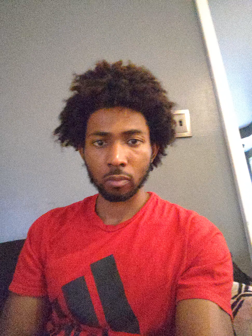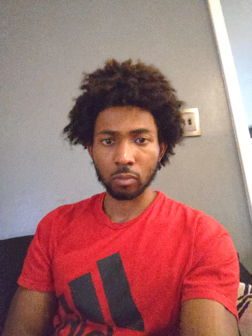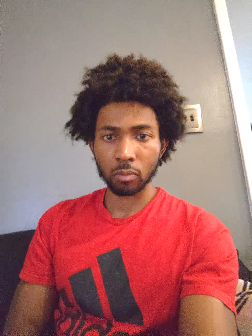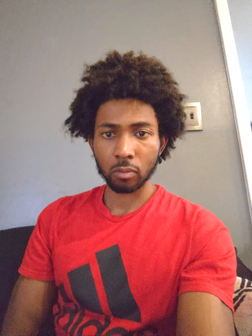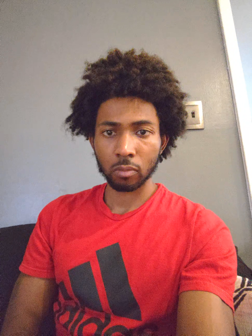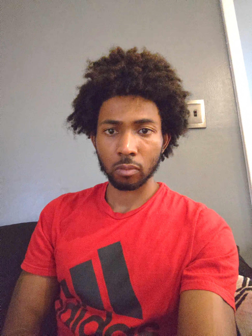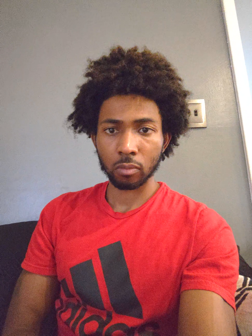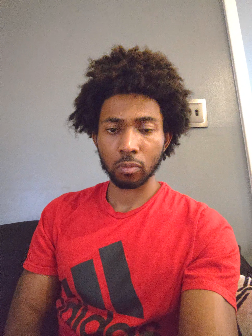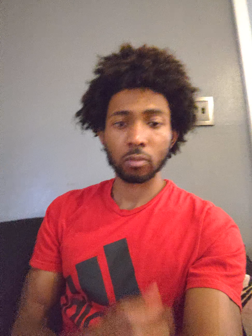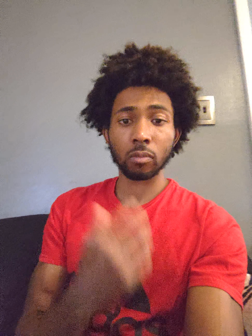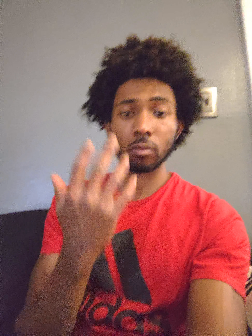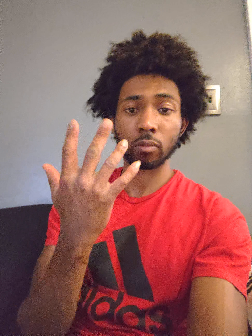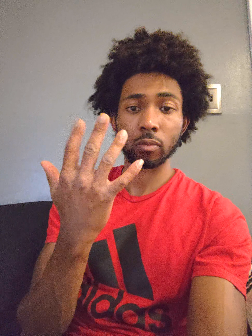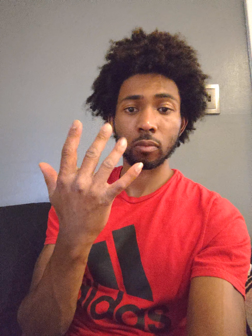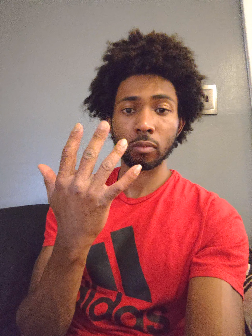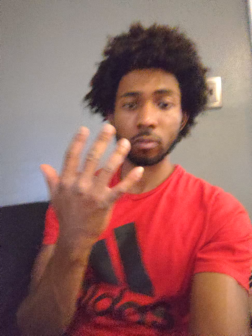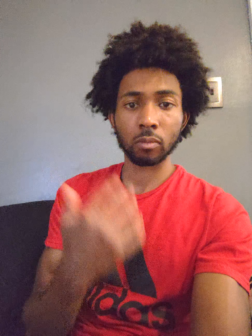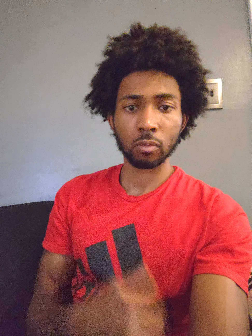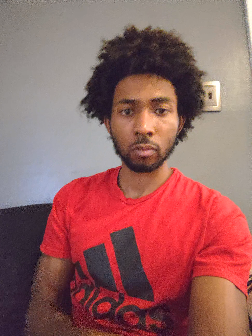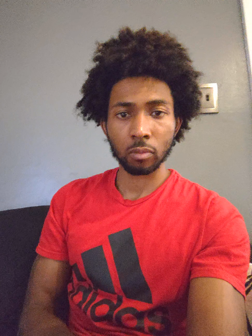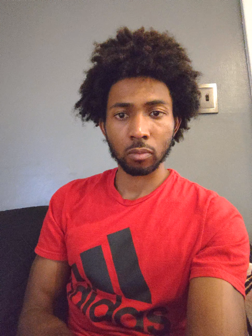hand